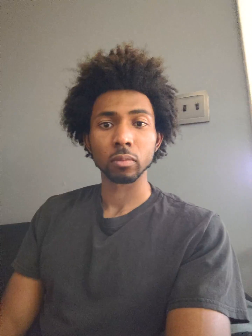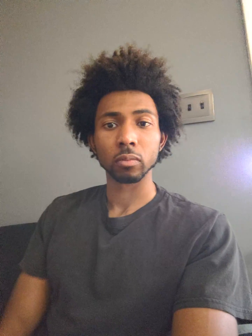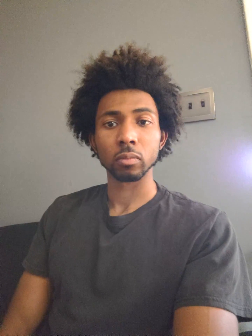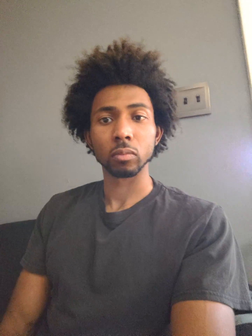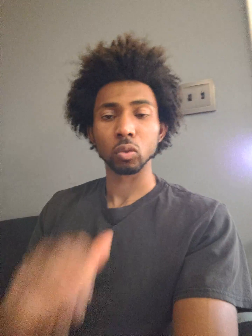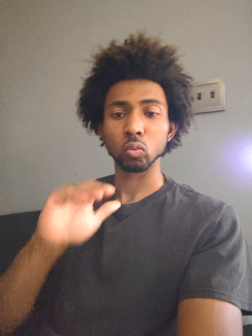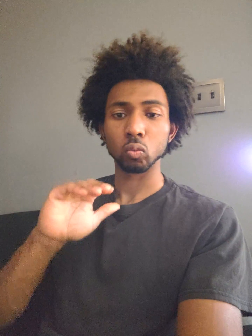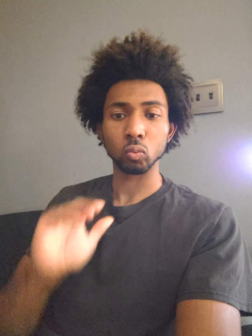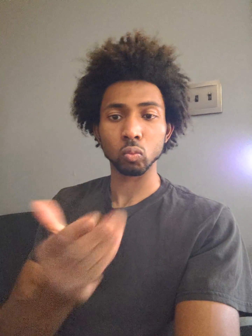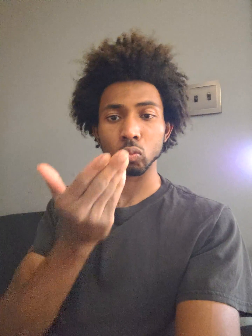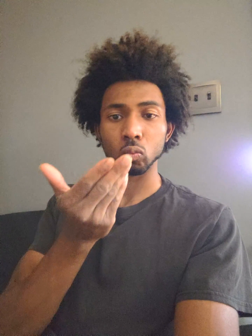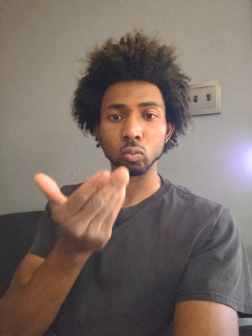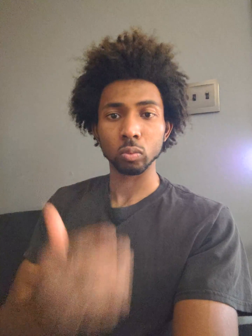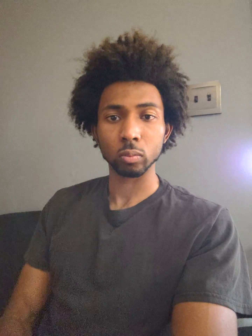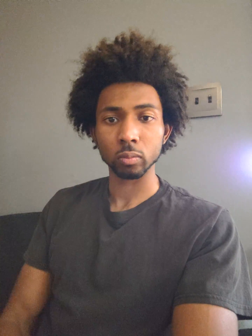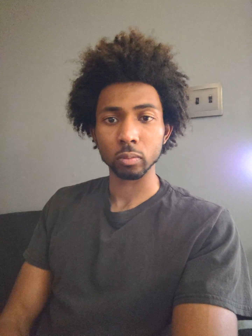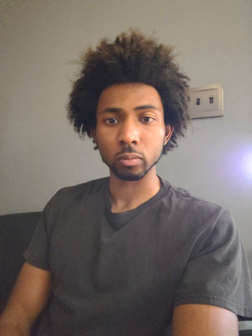new